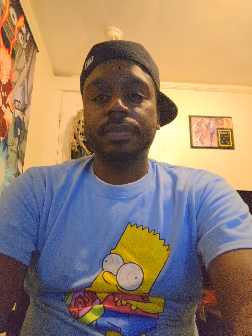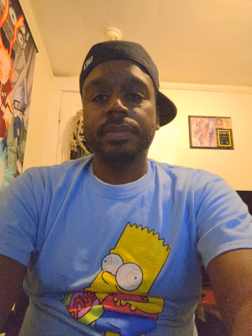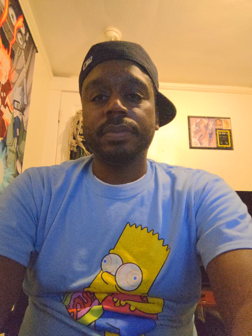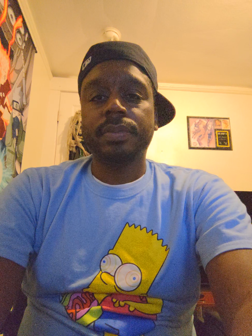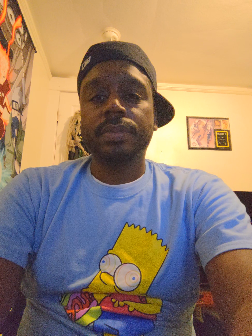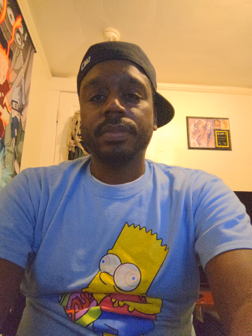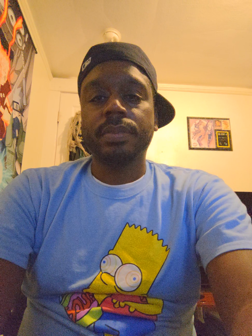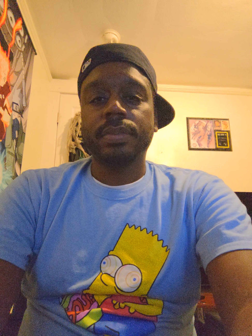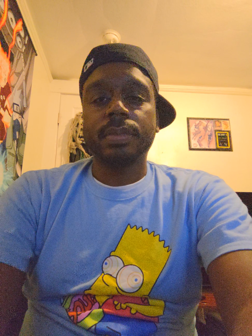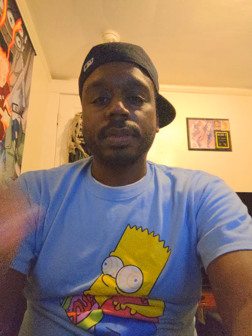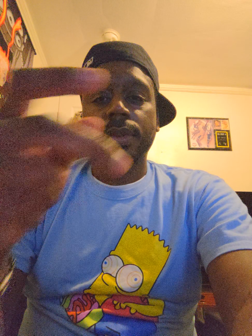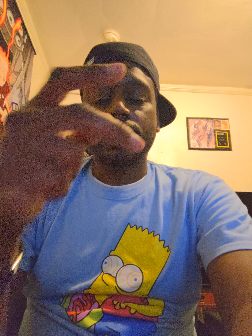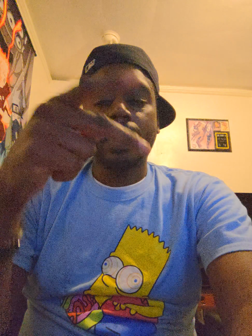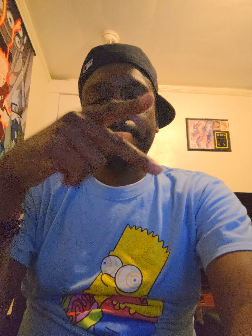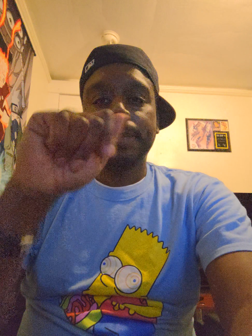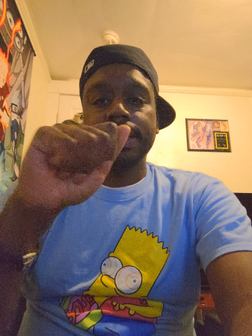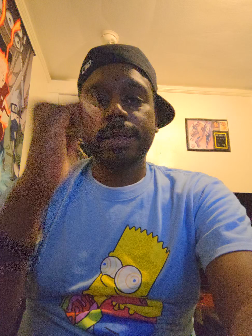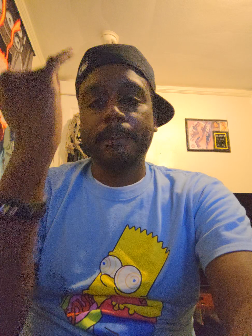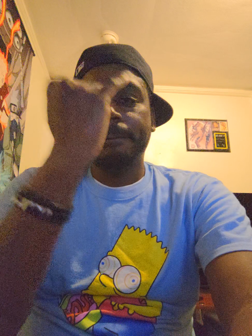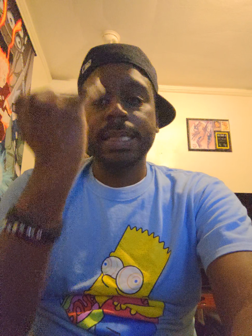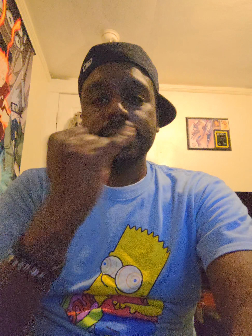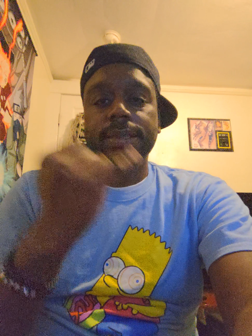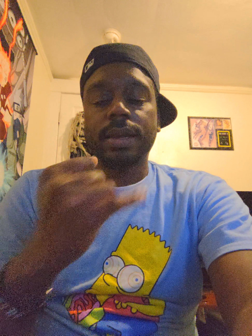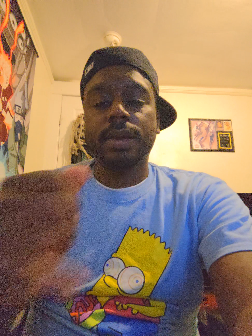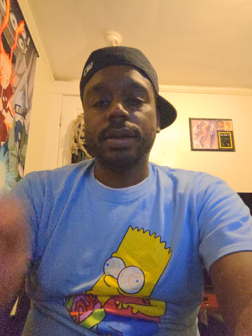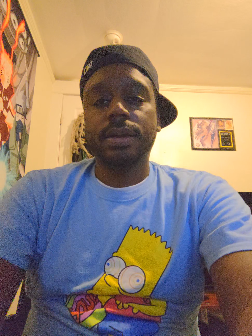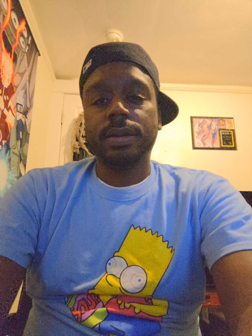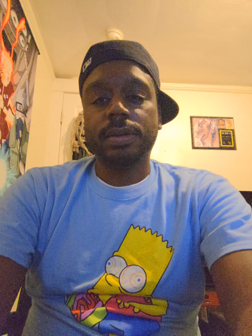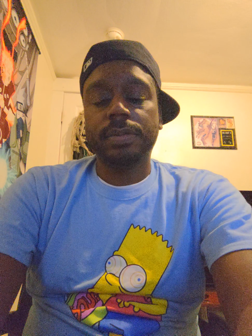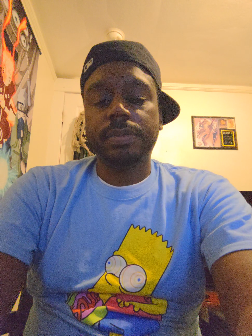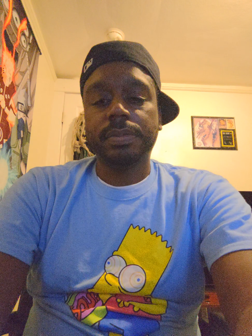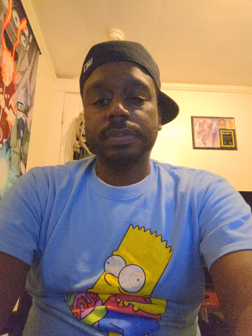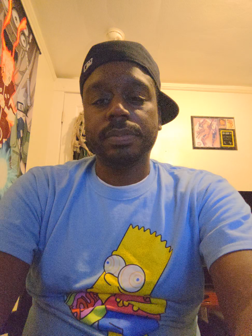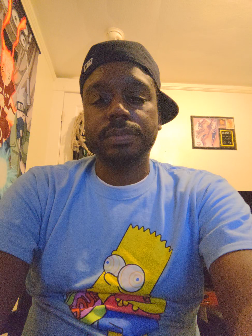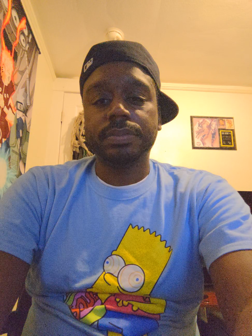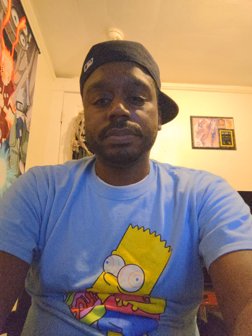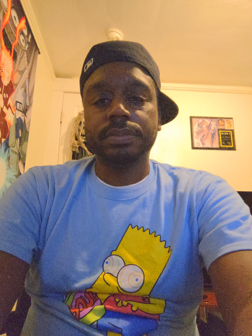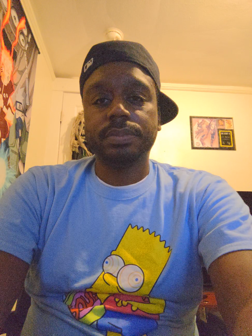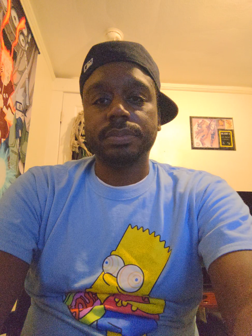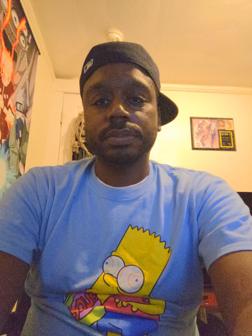pizza